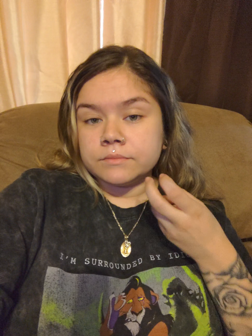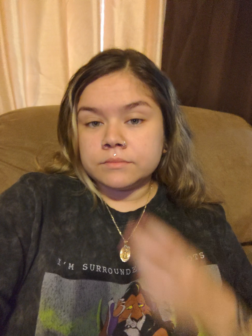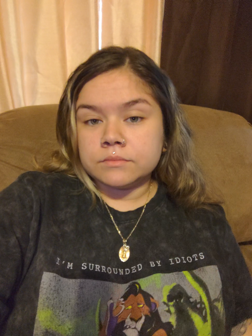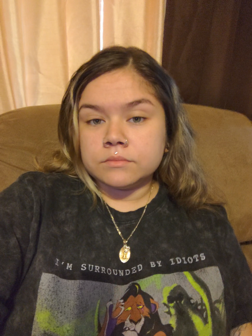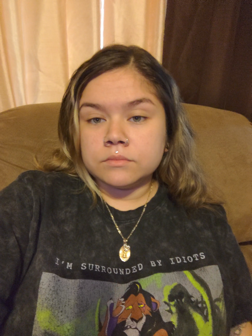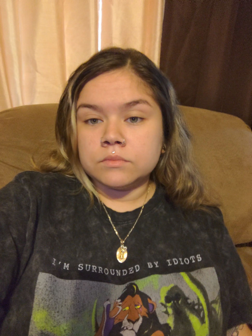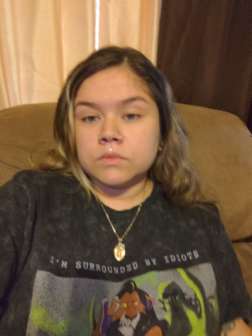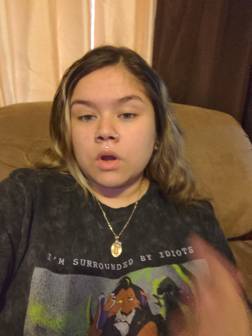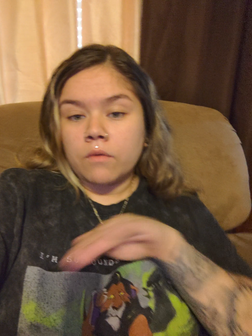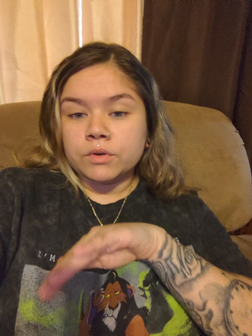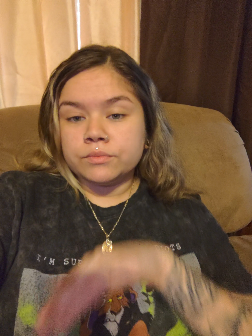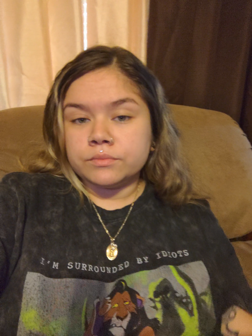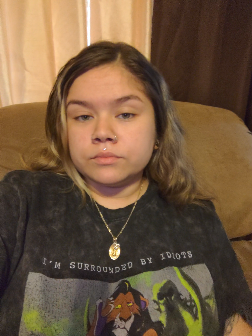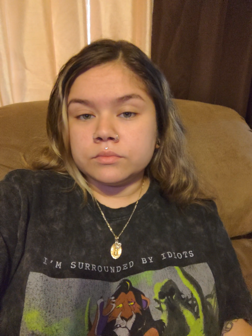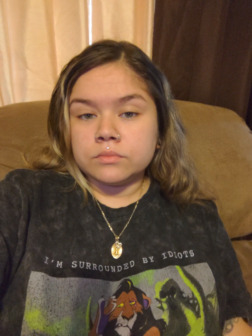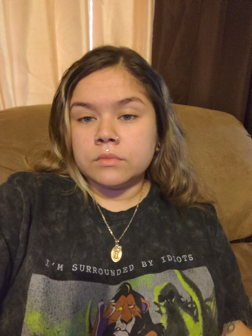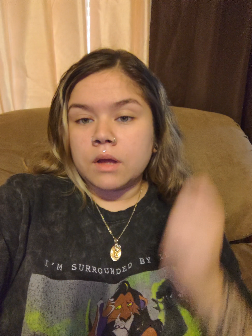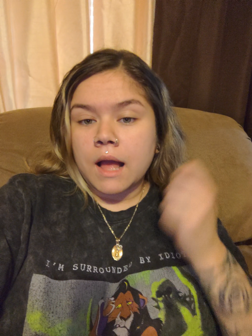cover